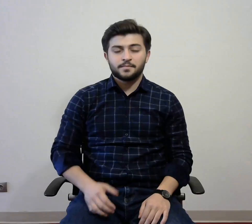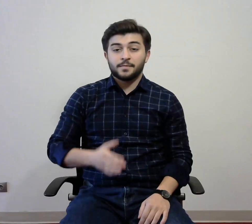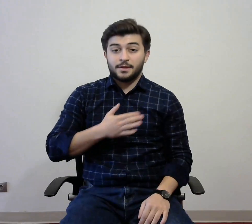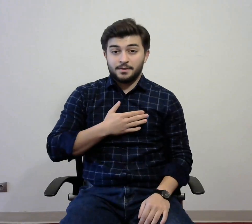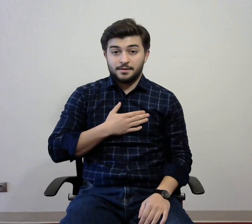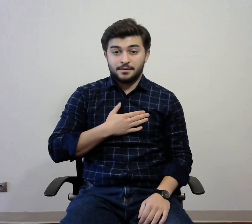mən